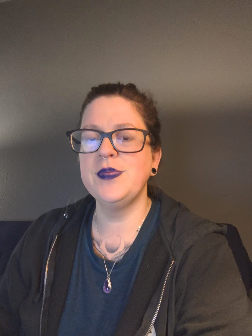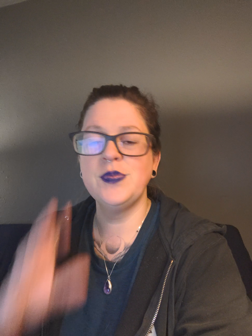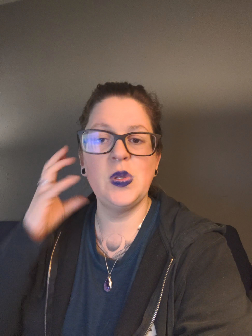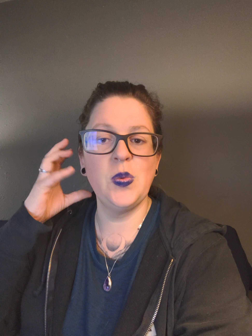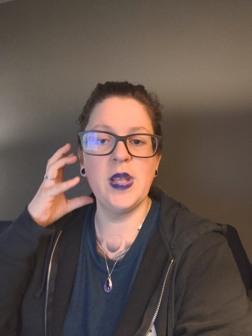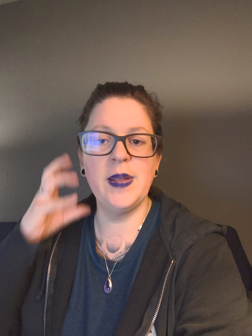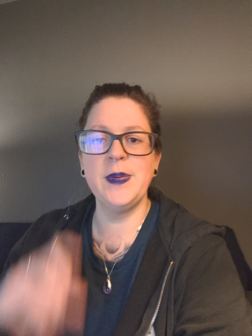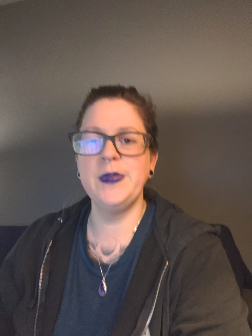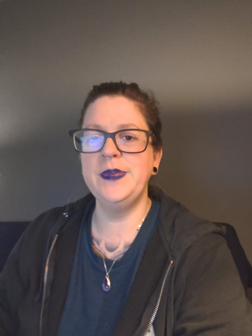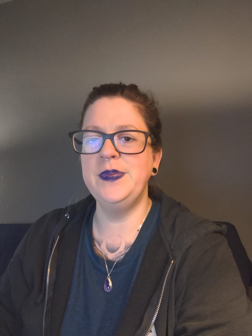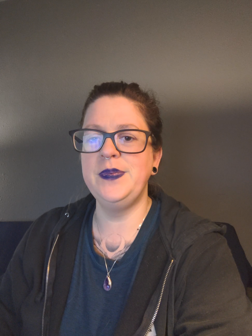radio